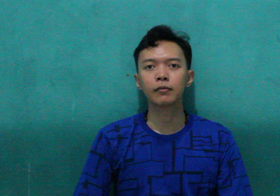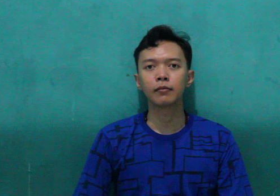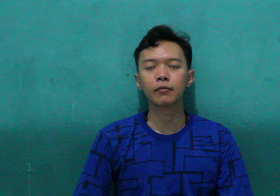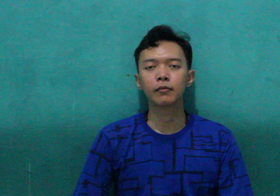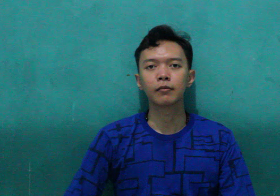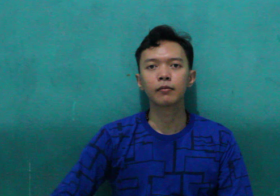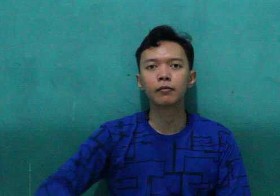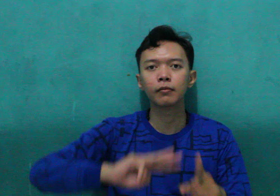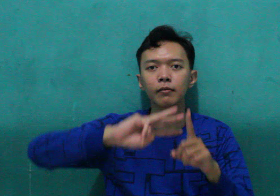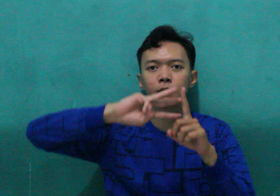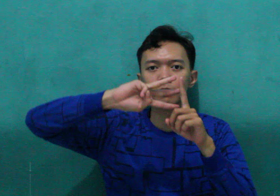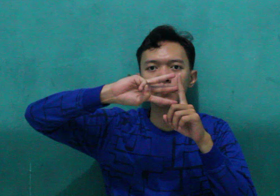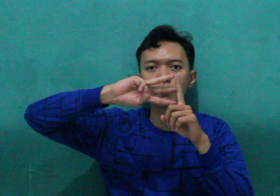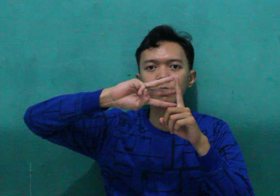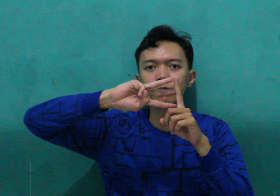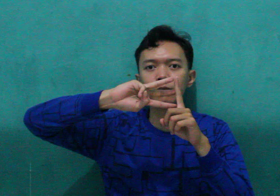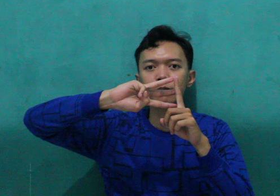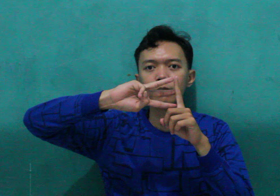B